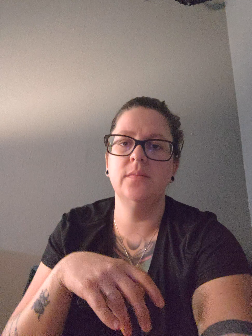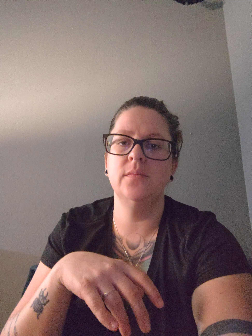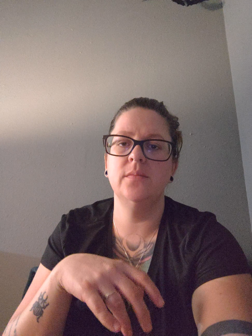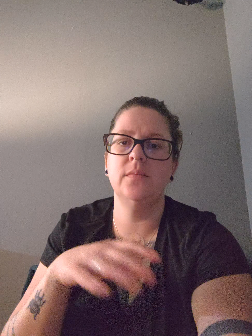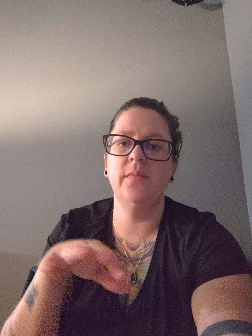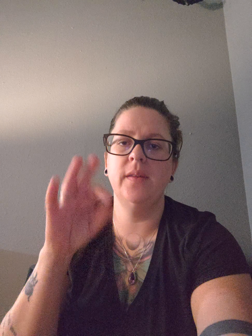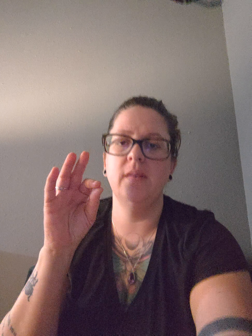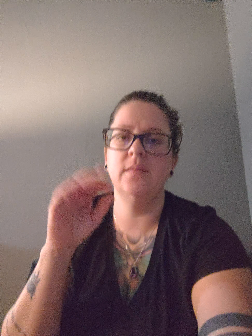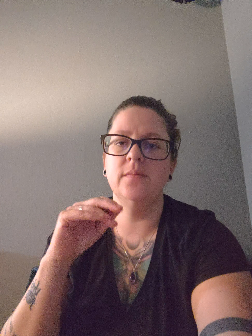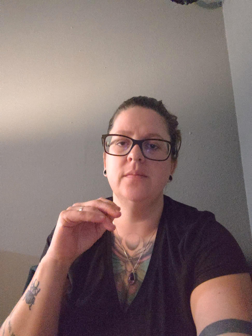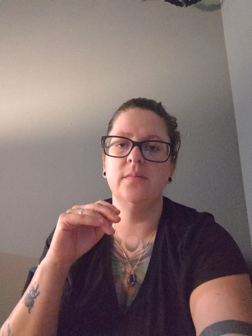find